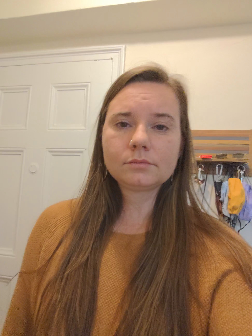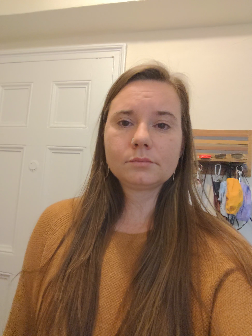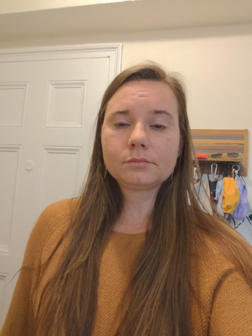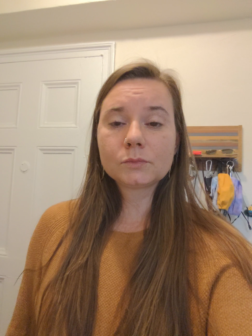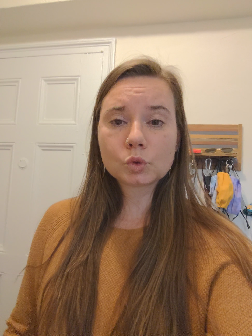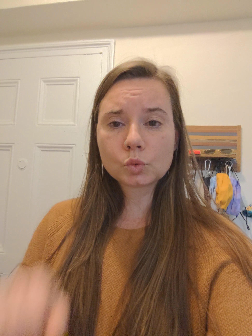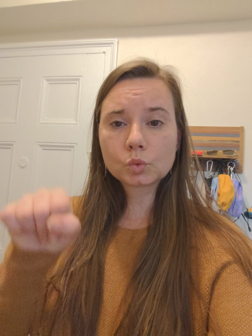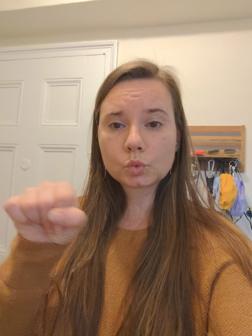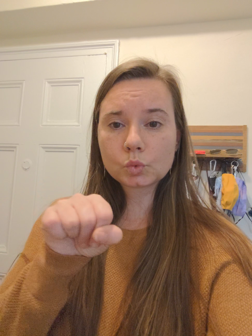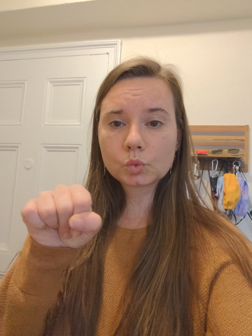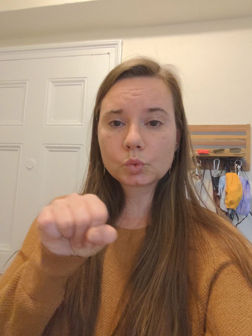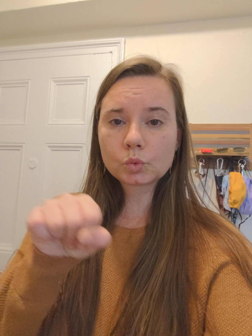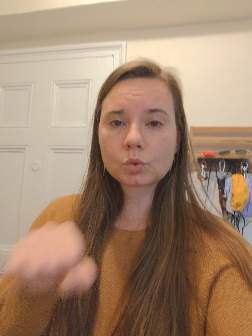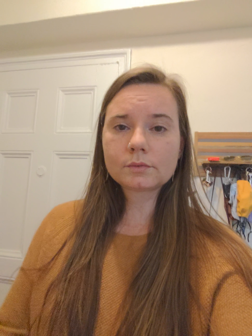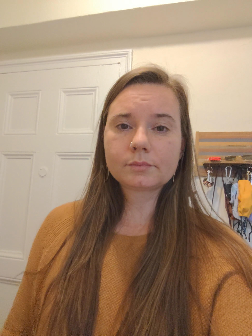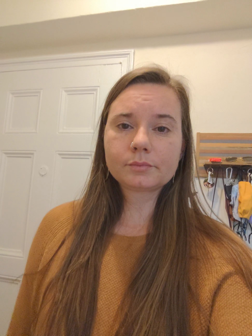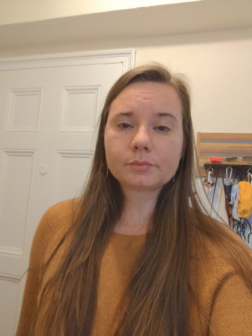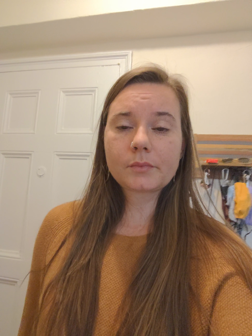shoe